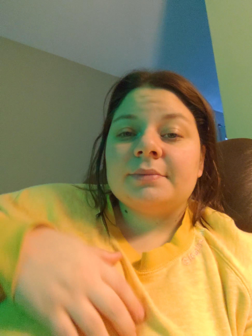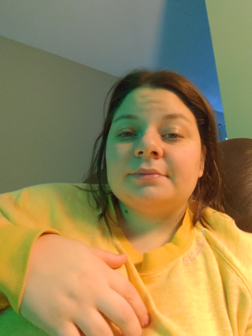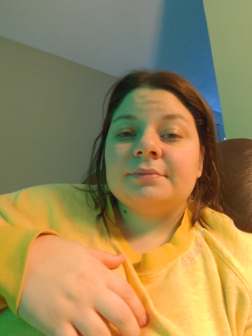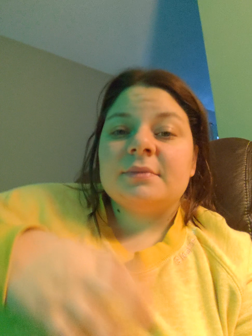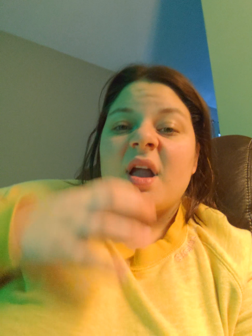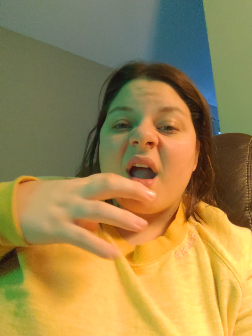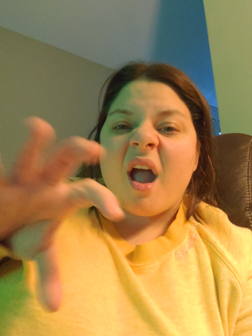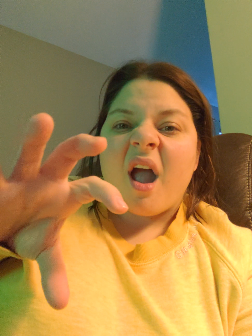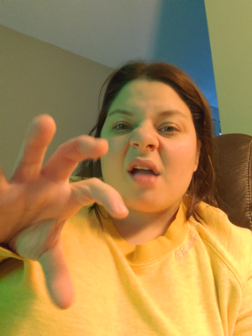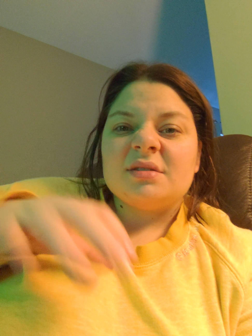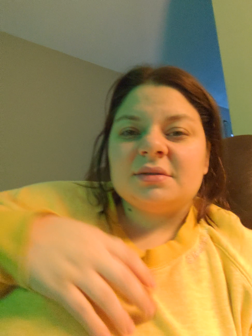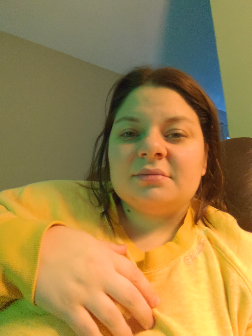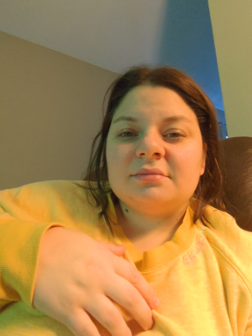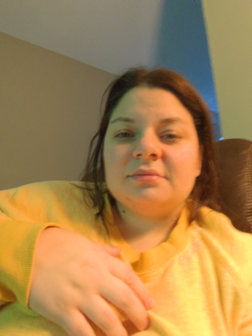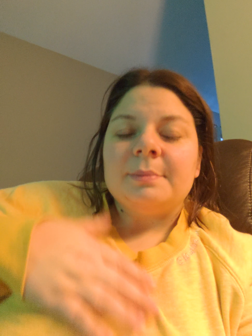hot